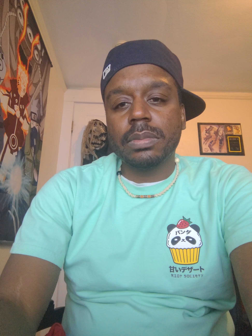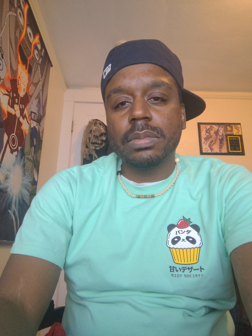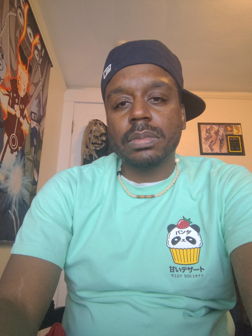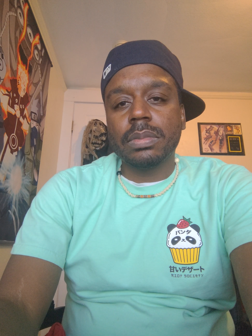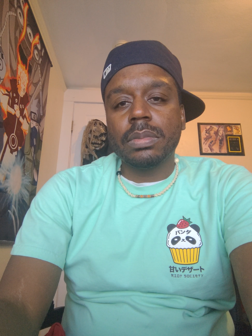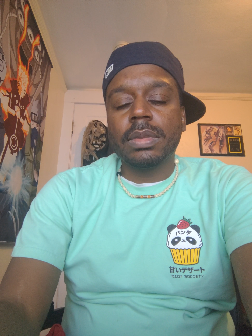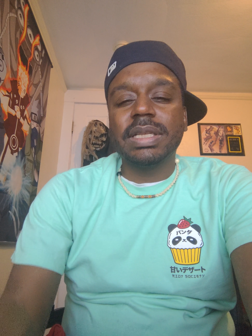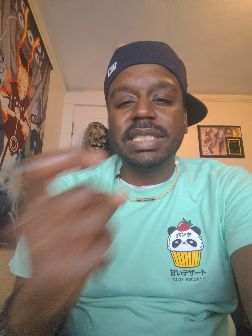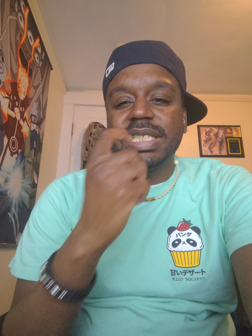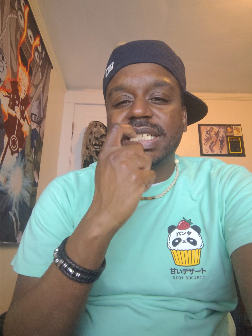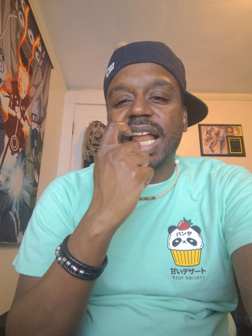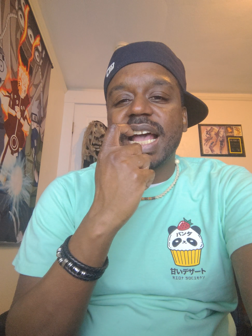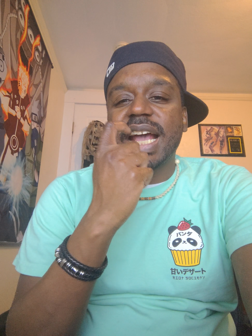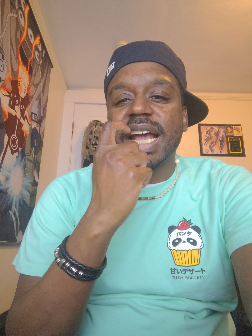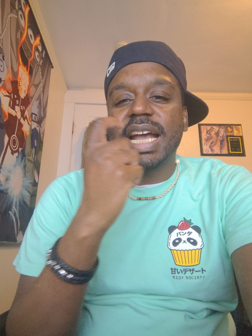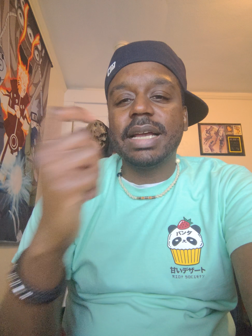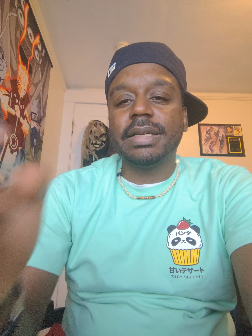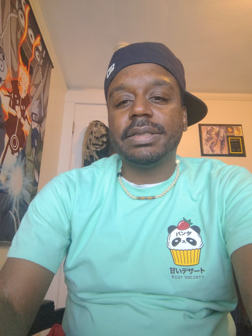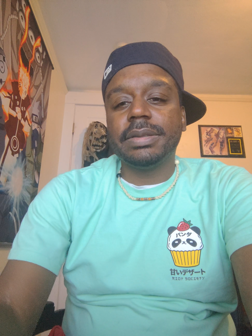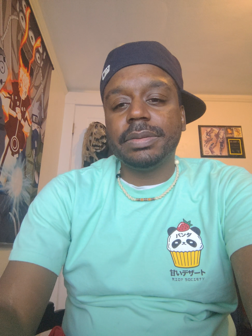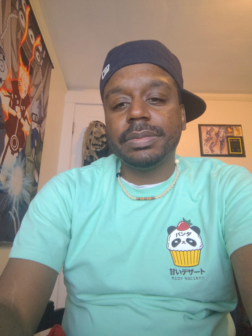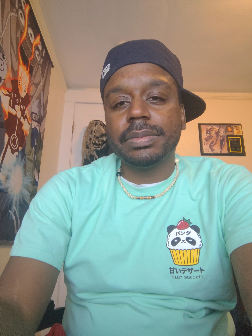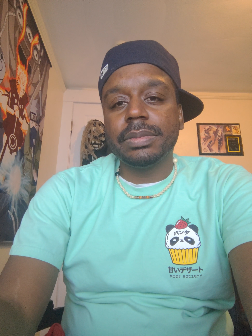window